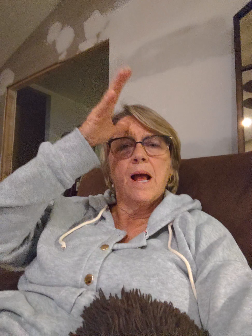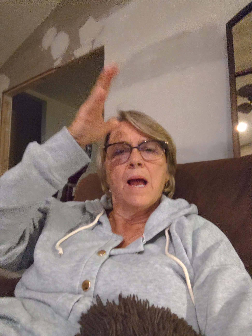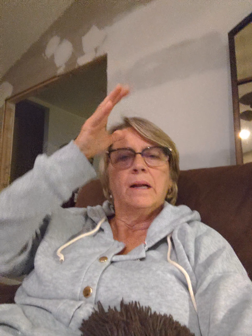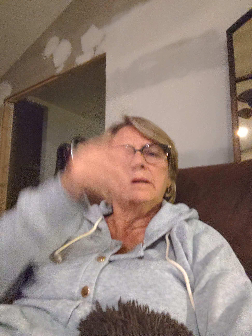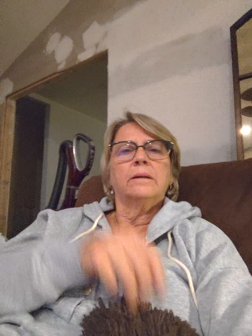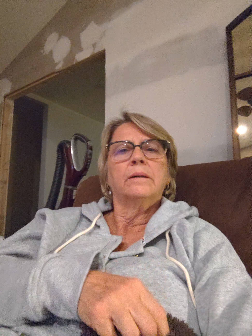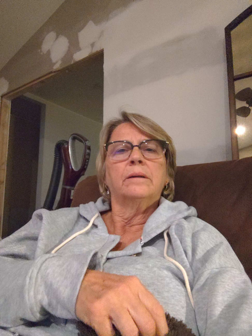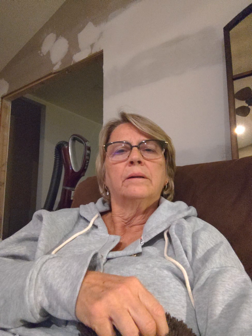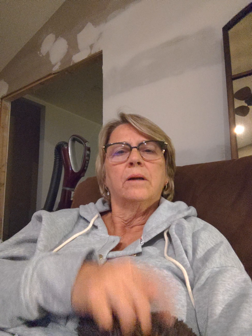dad